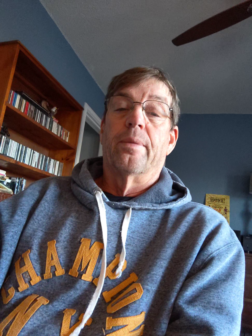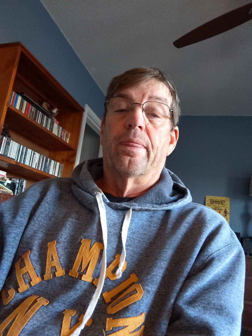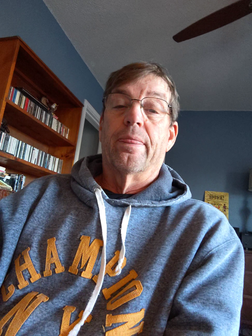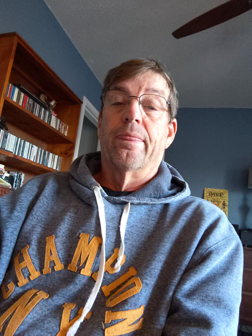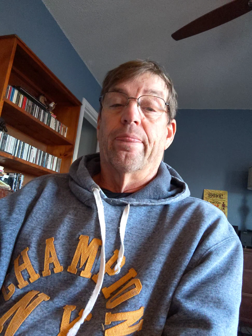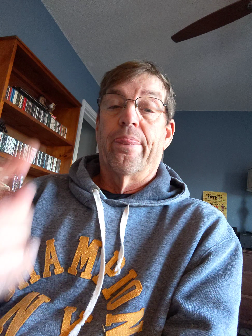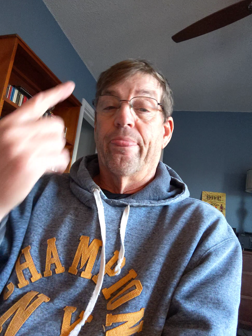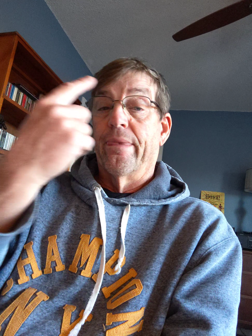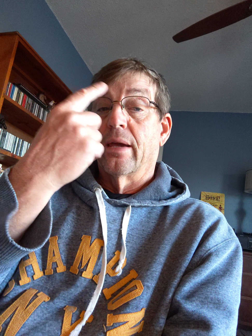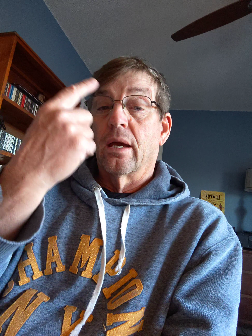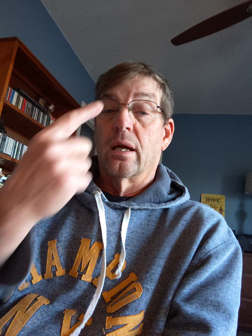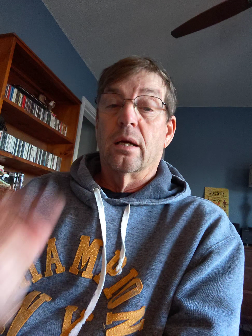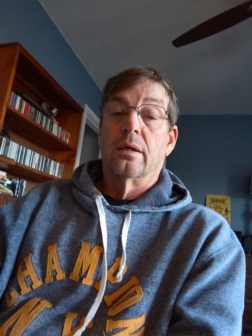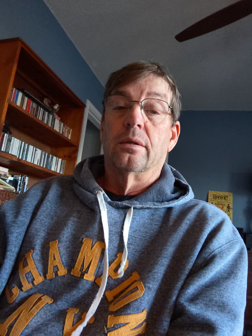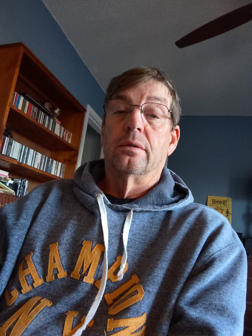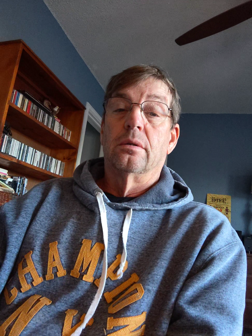think